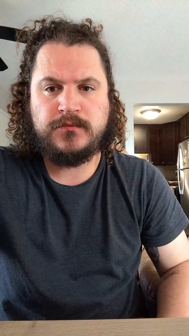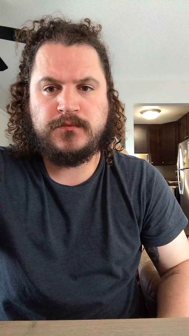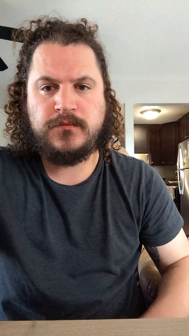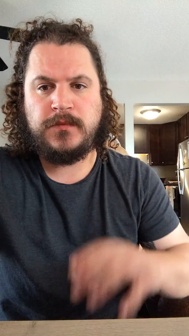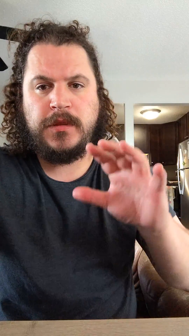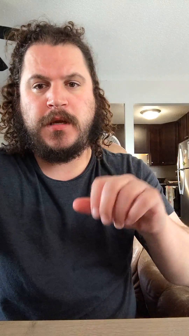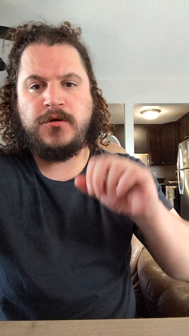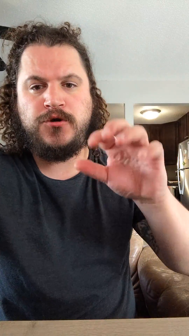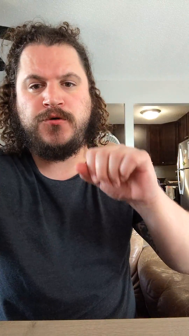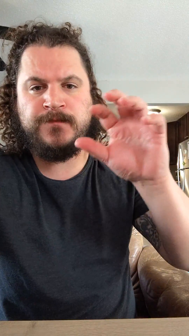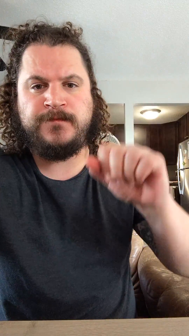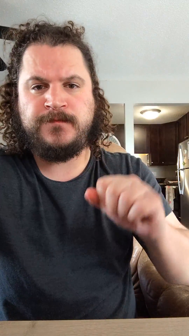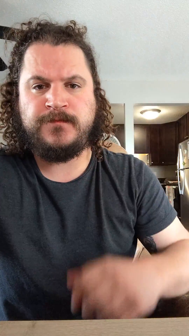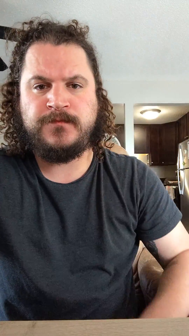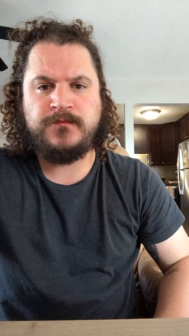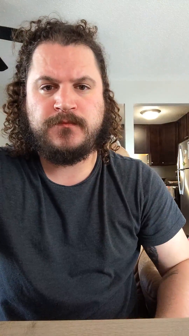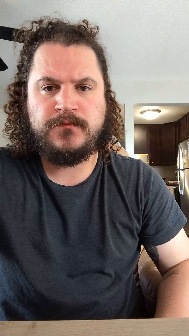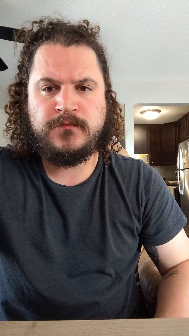ladder